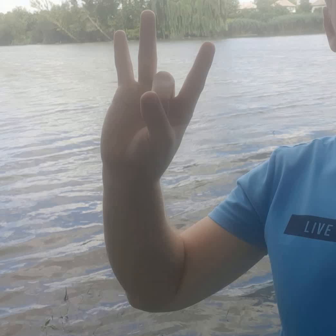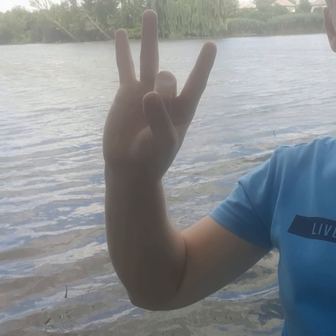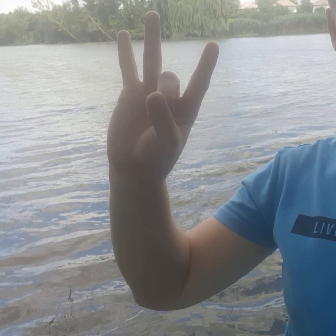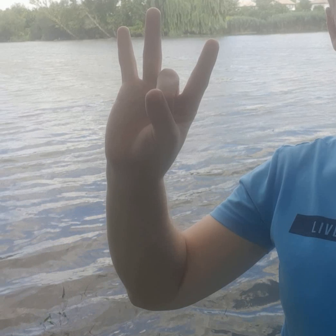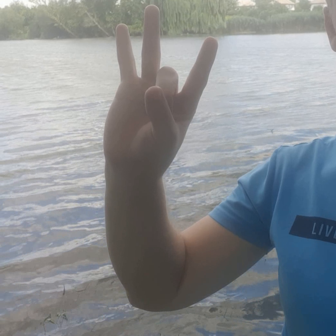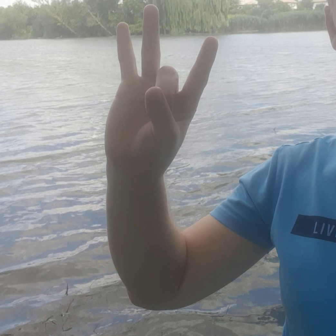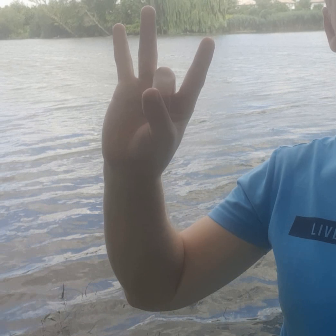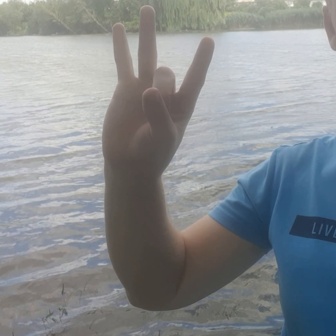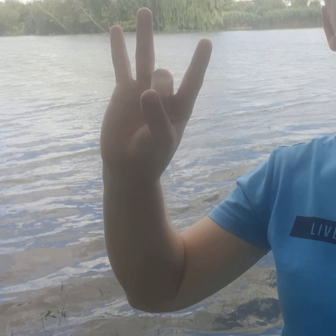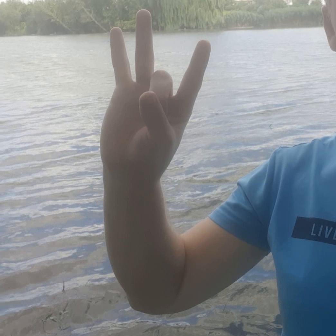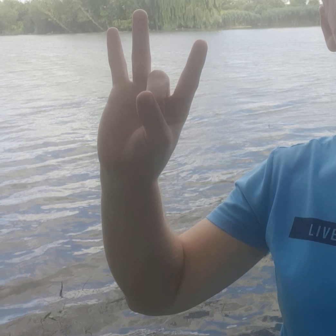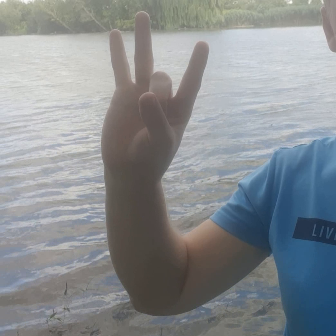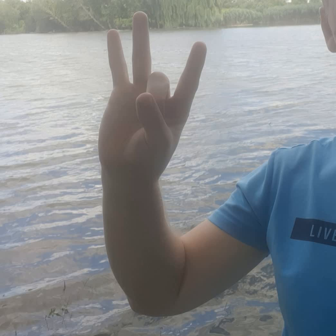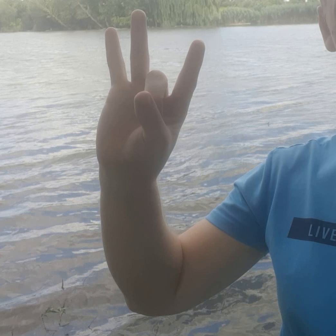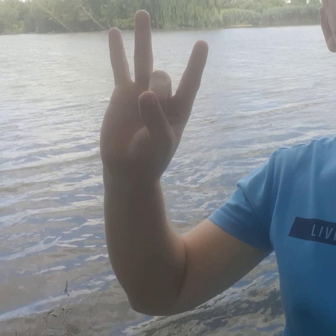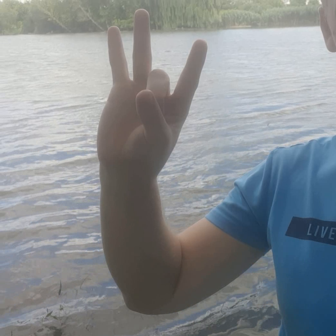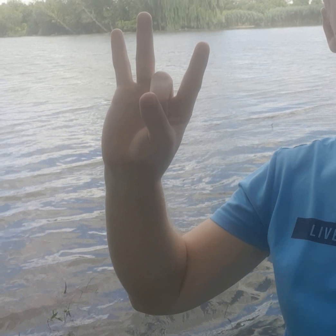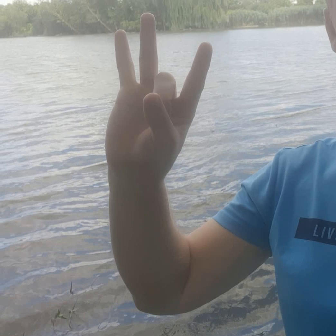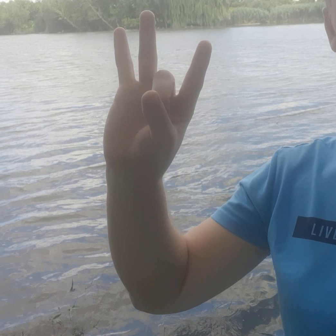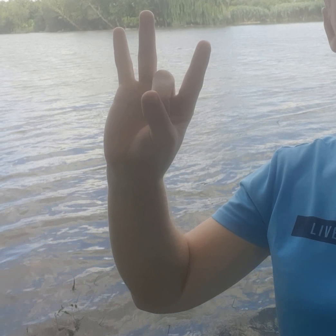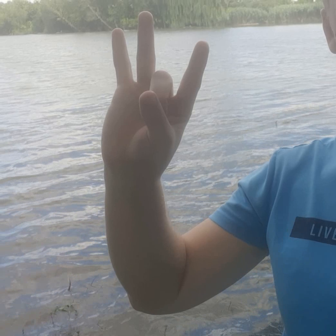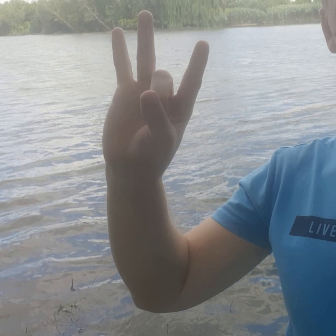Р